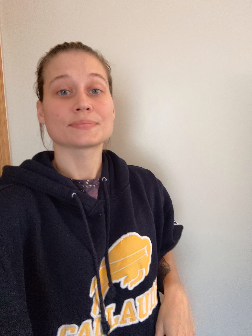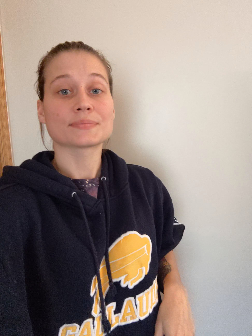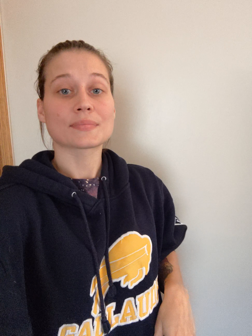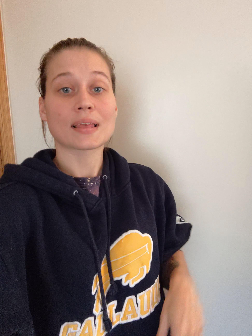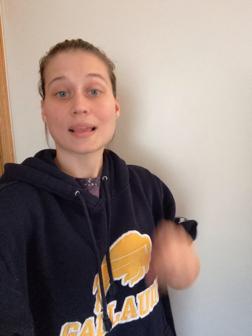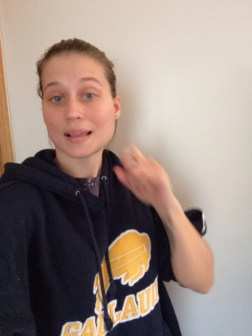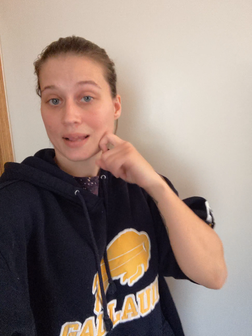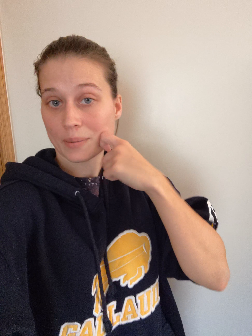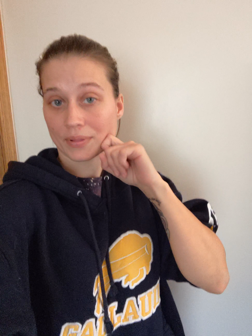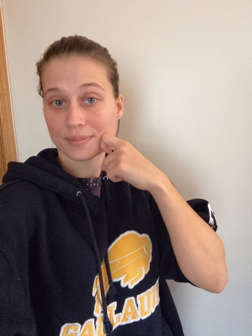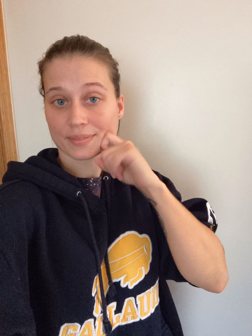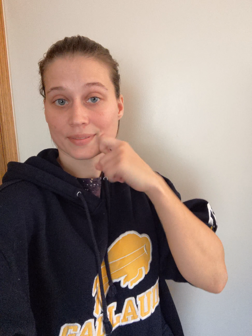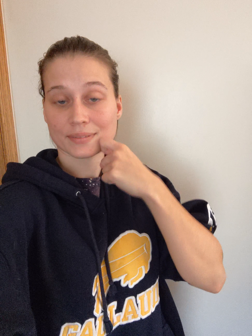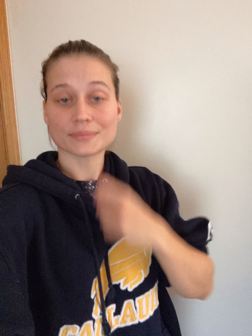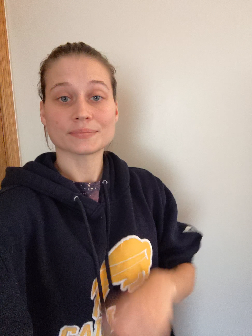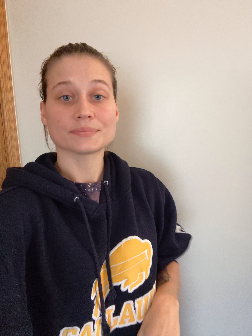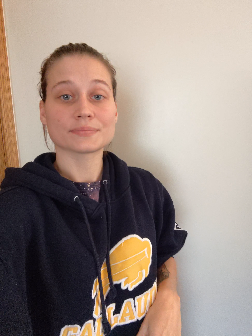apple